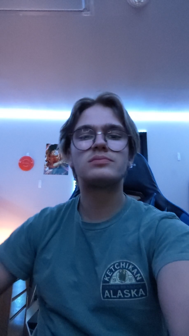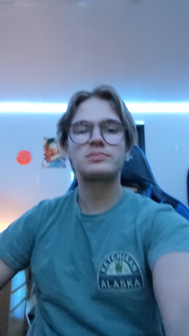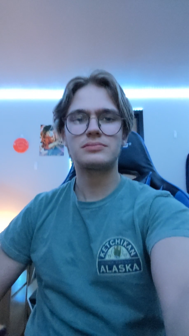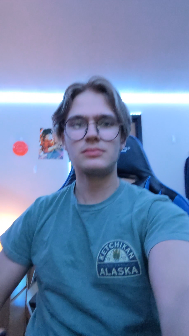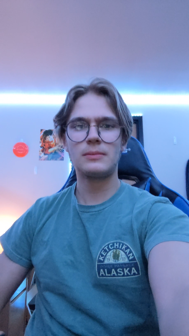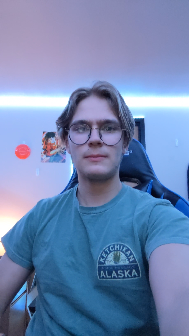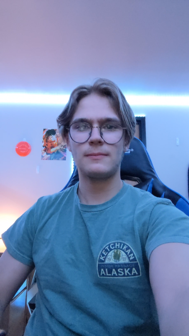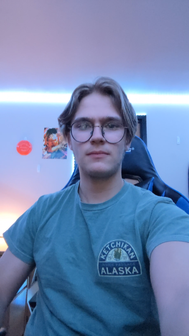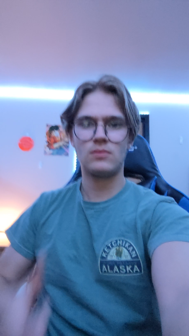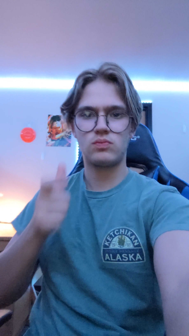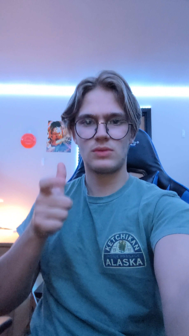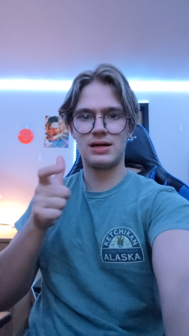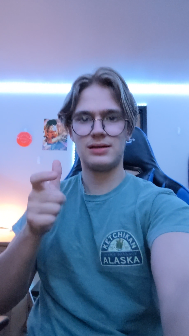run